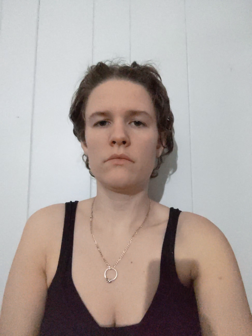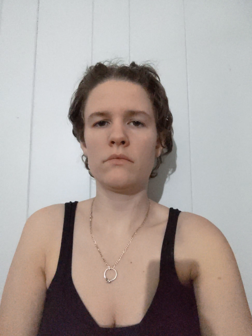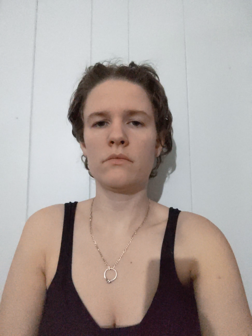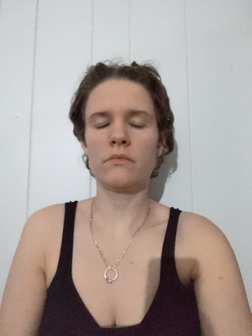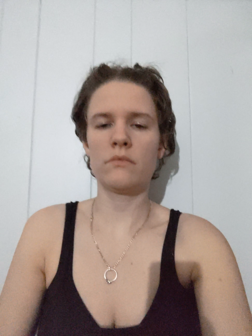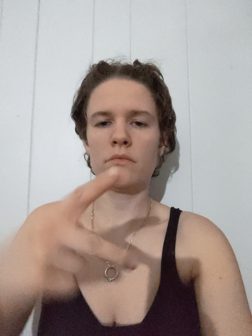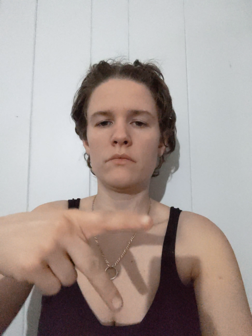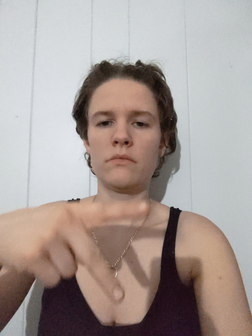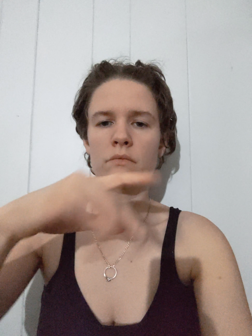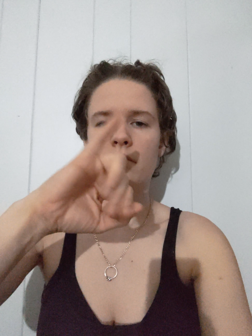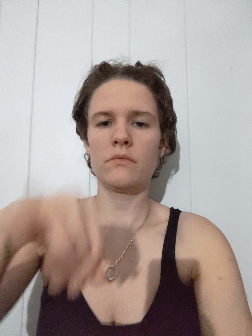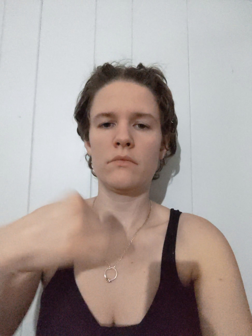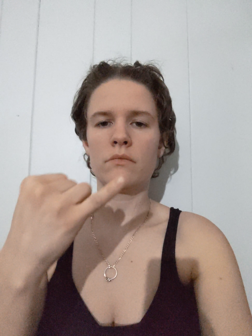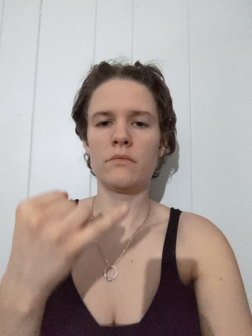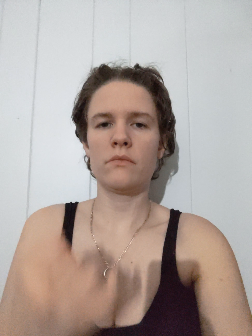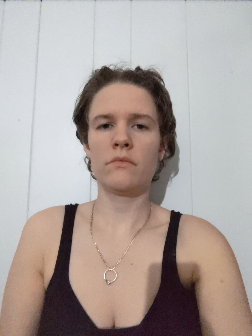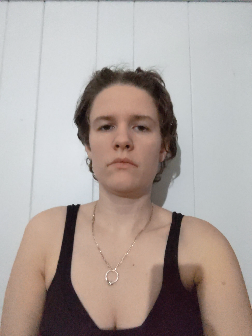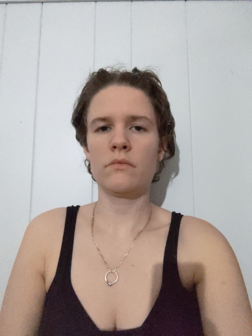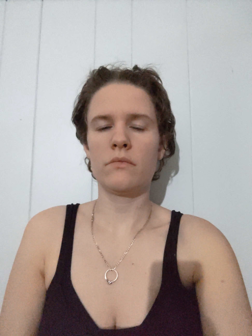pajamas